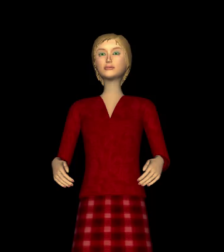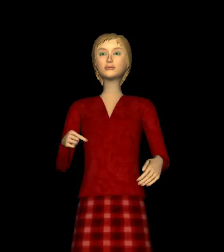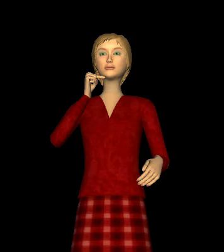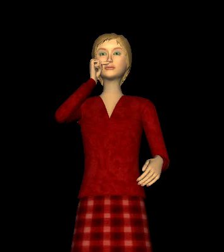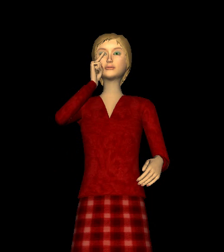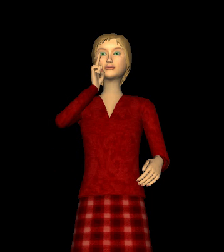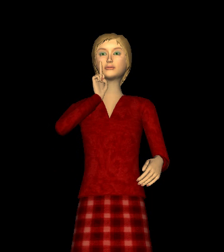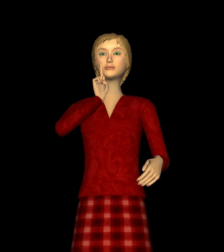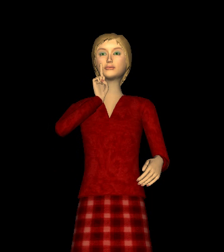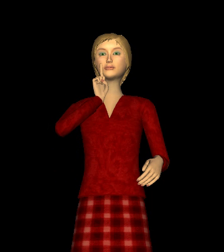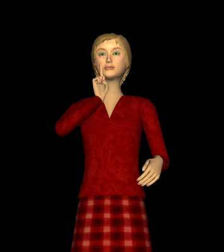ماي